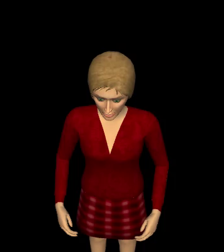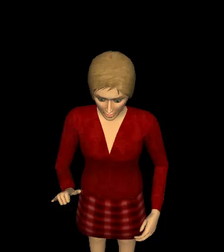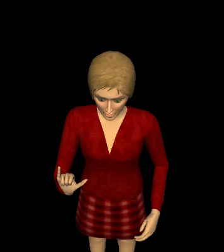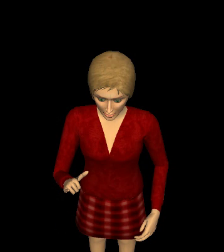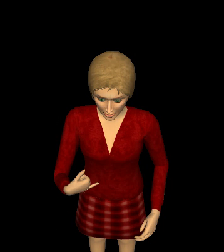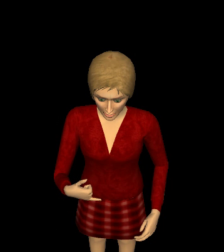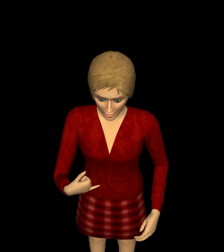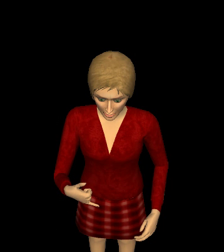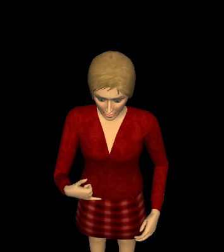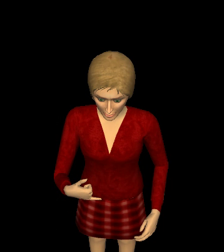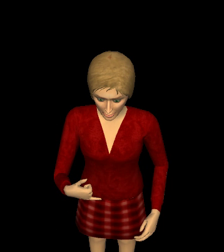الخميس